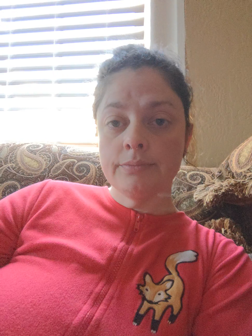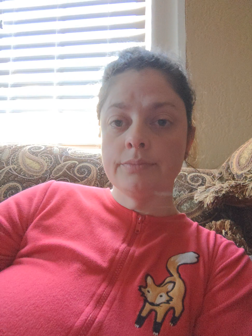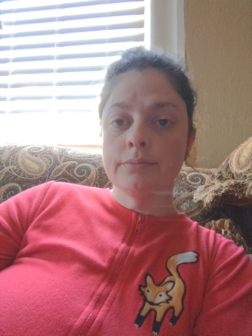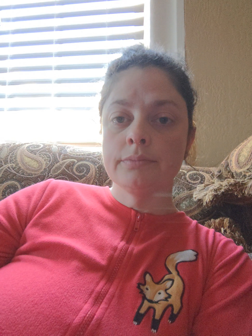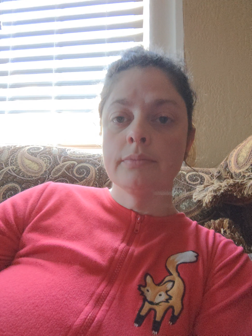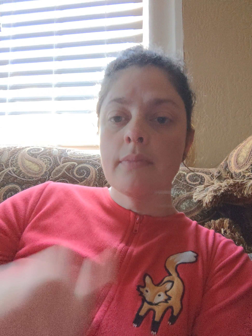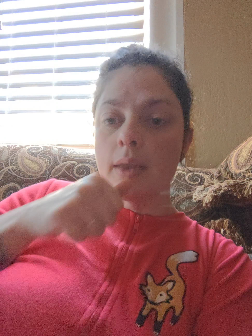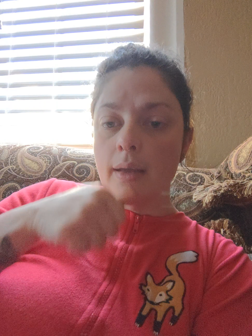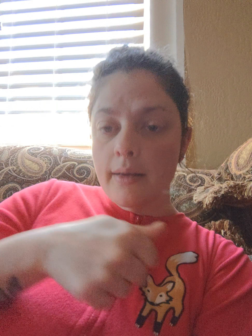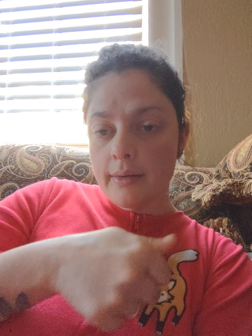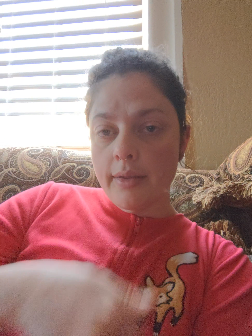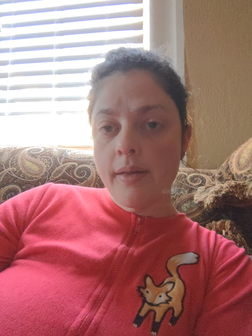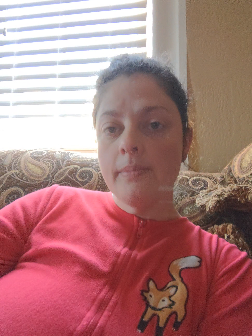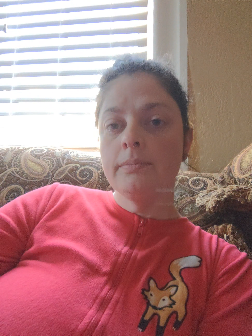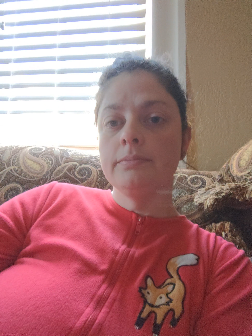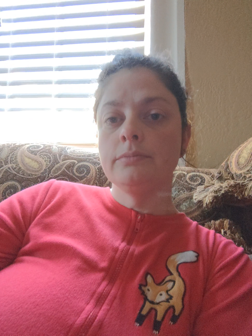hide